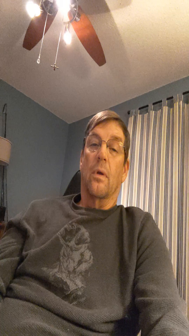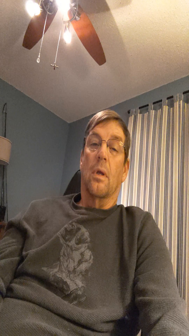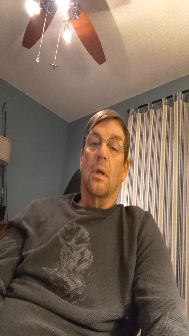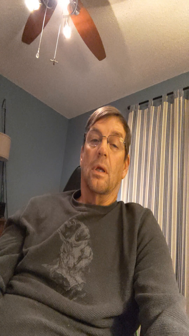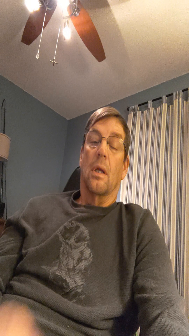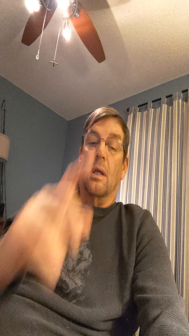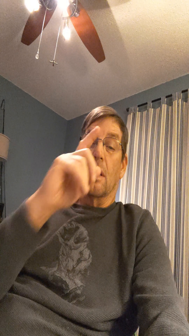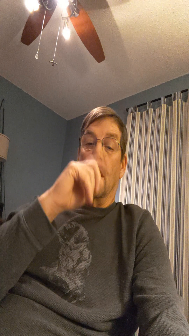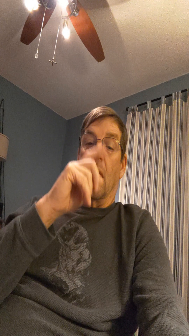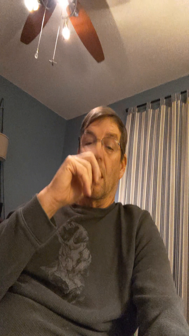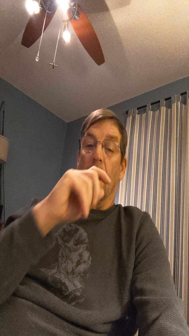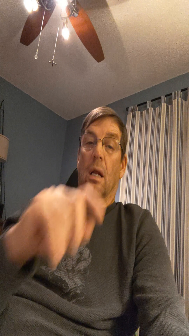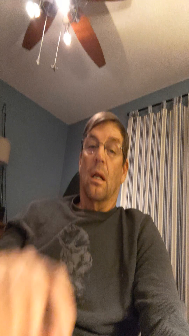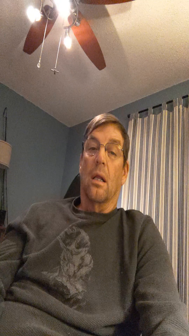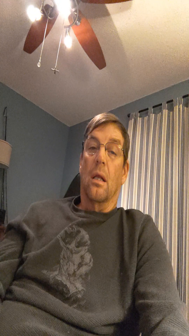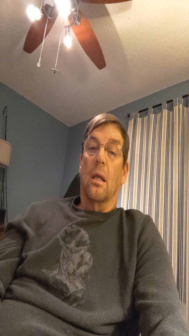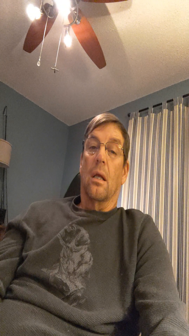doll